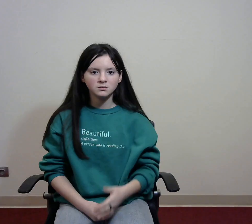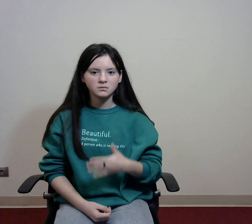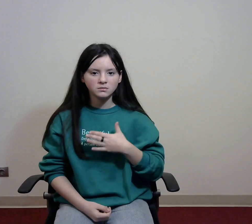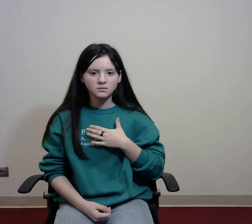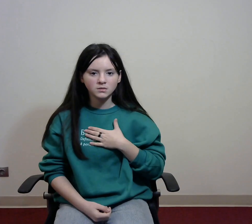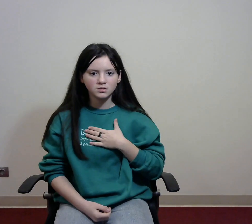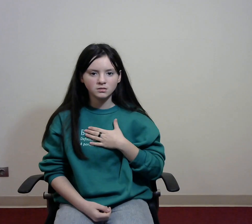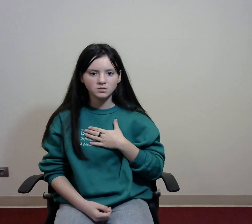mən